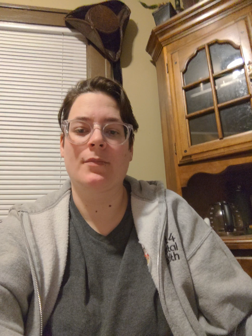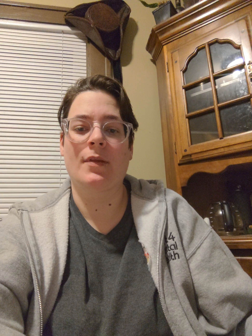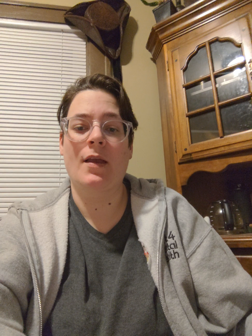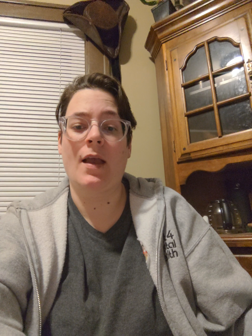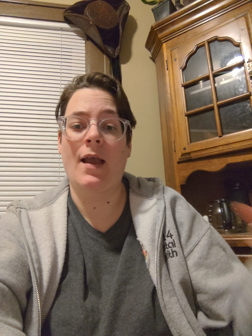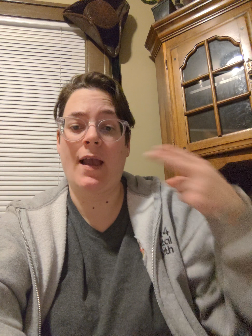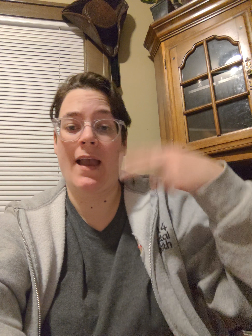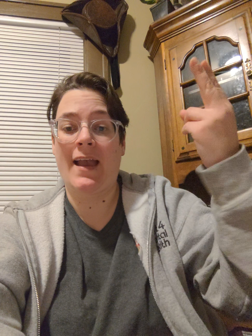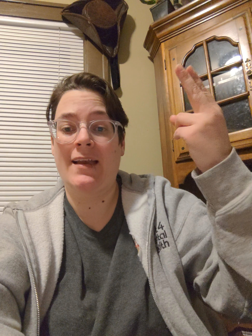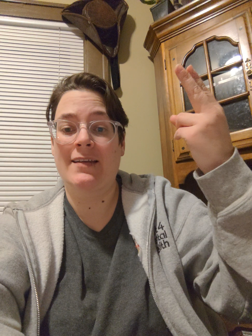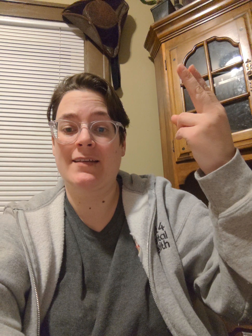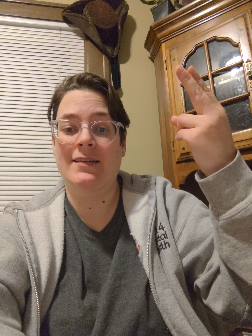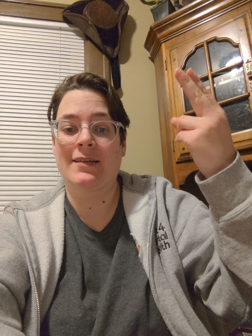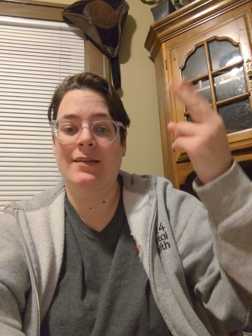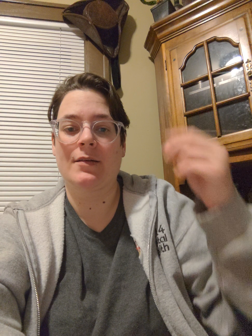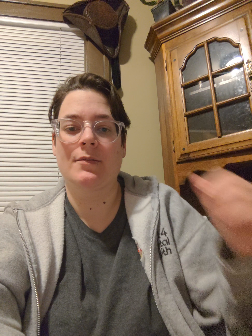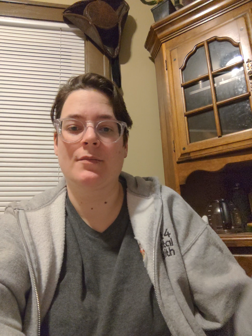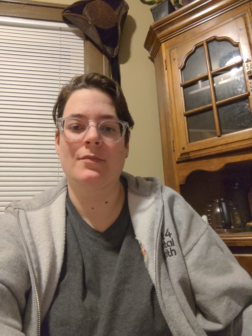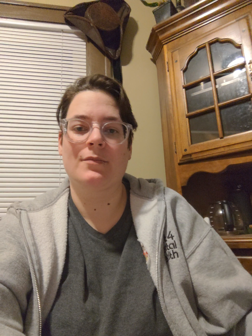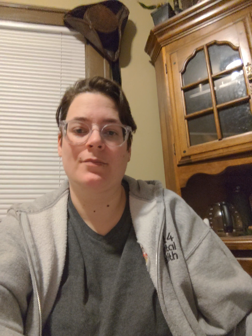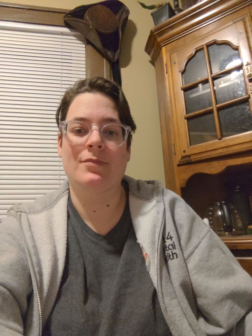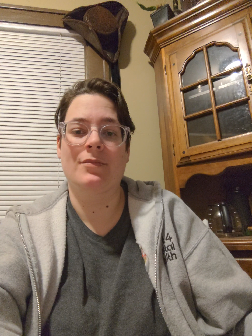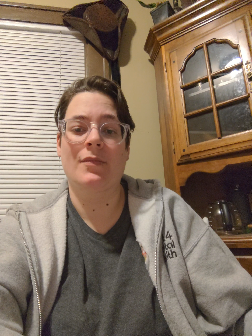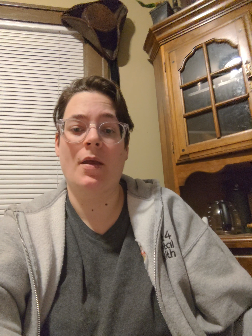high